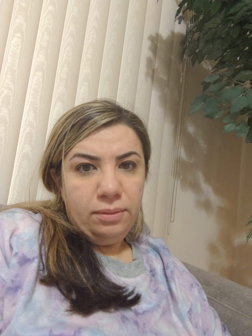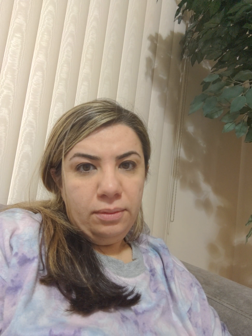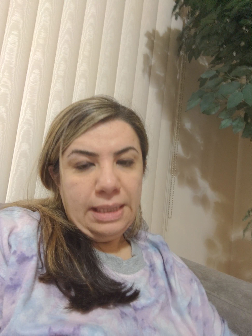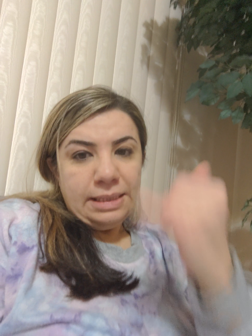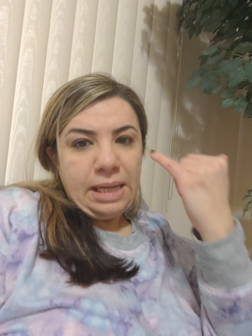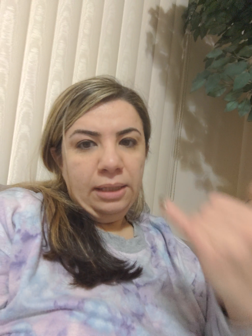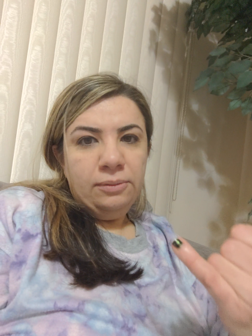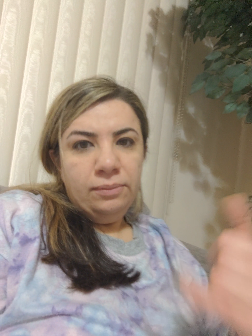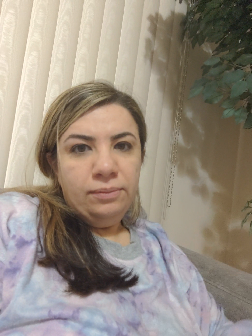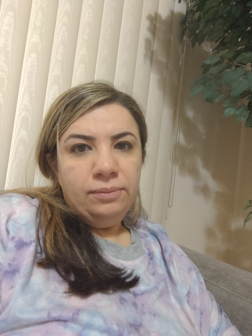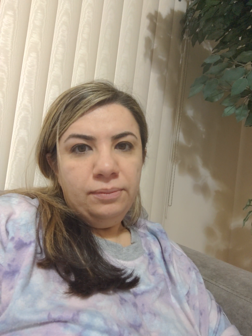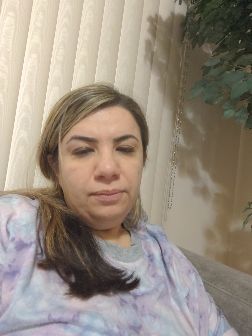now